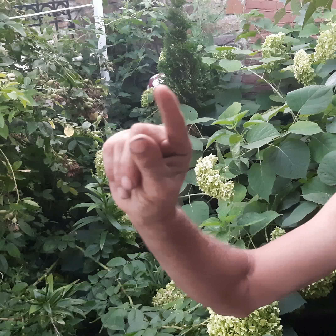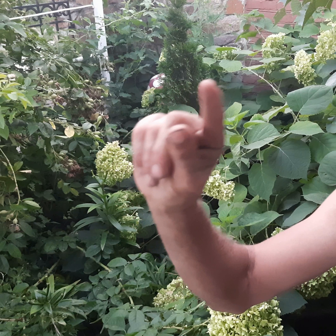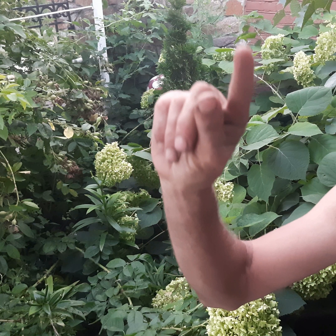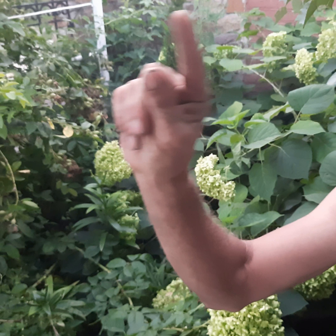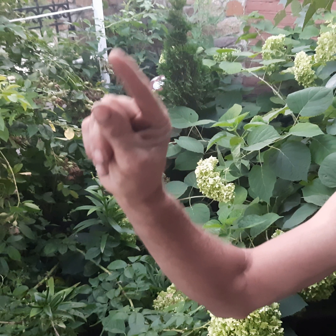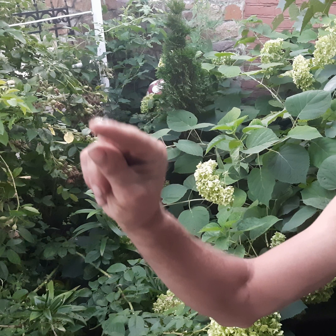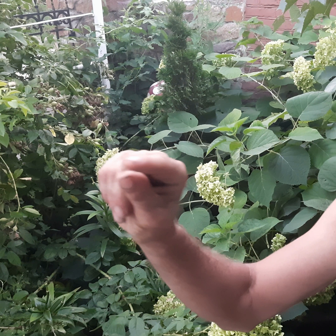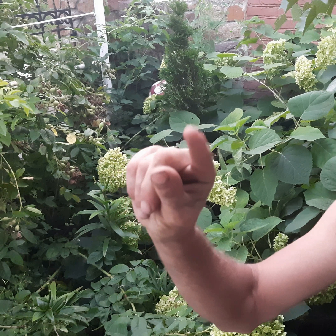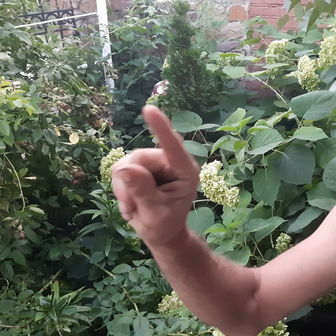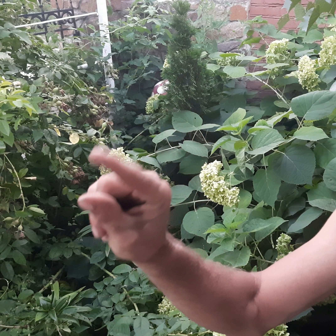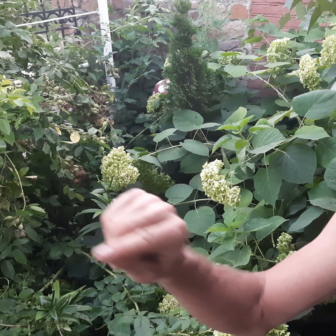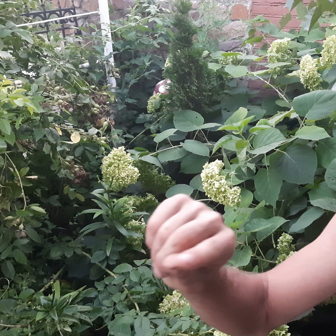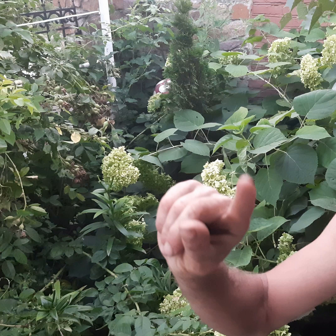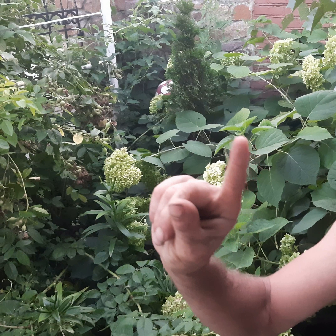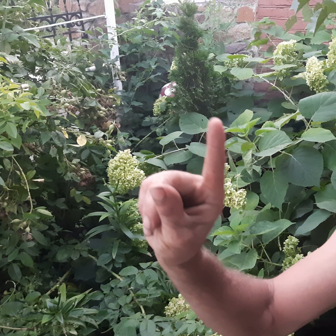З